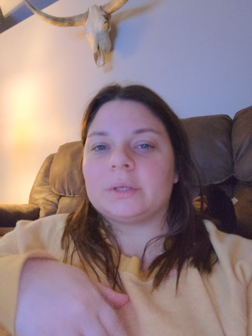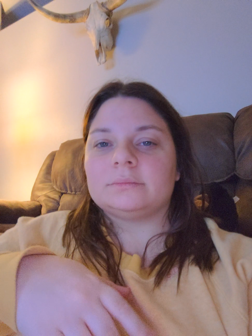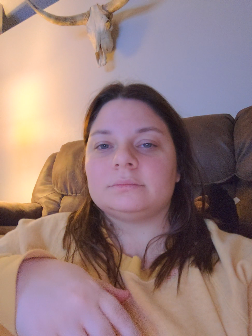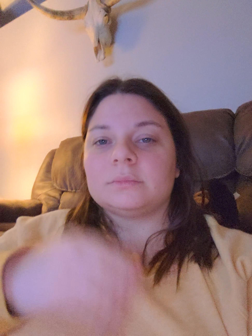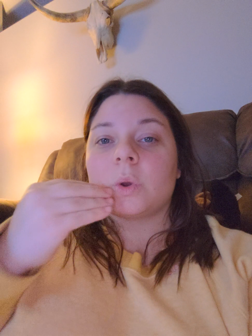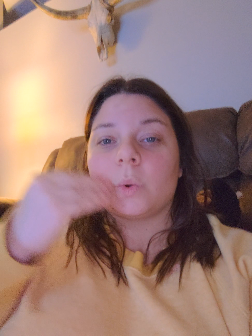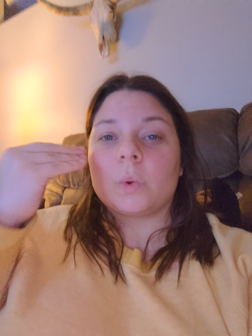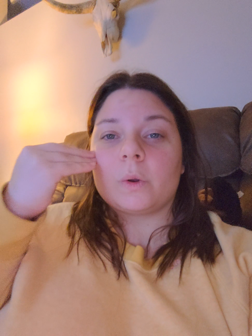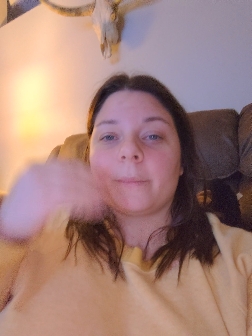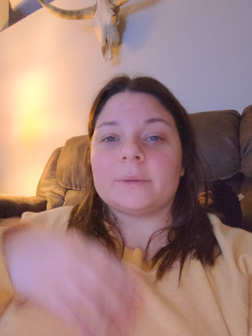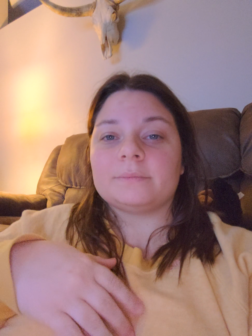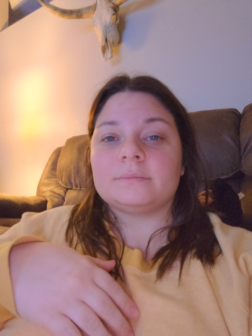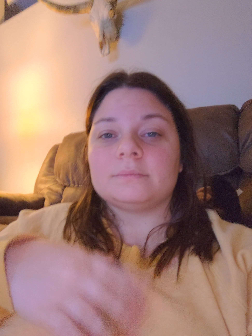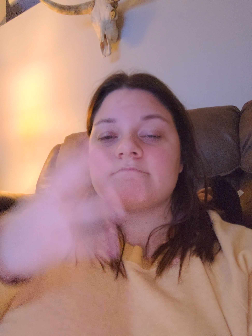home